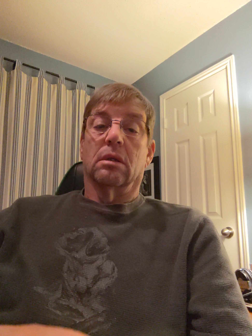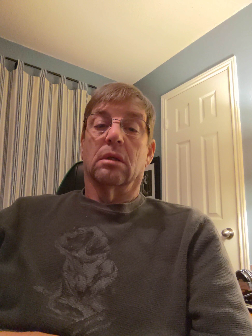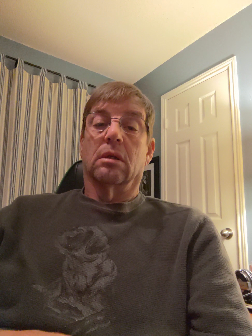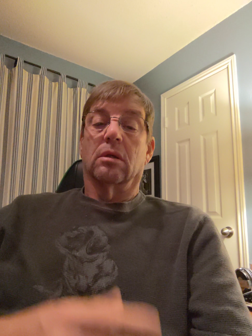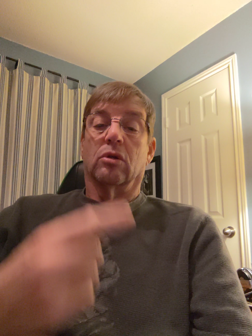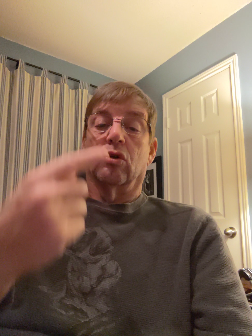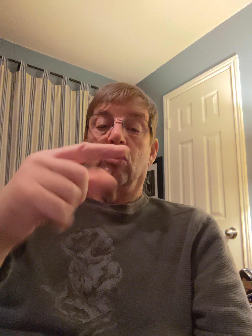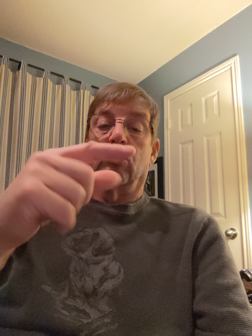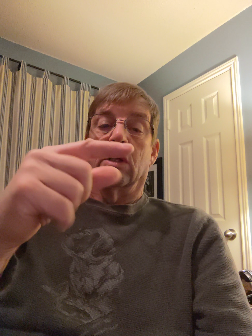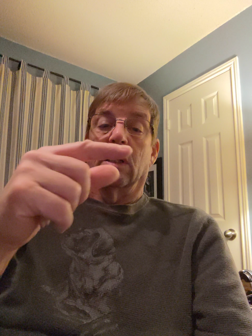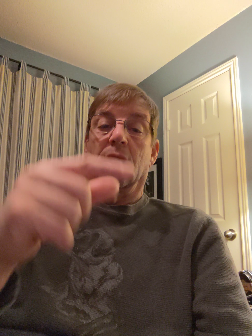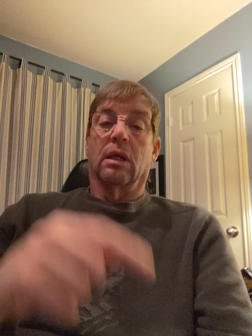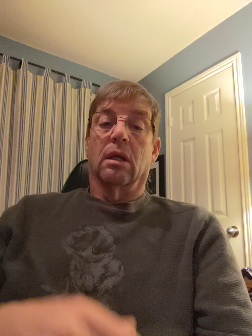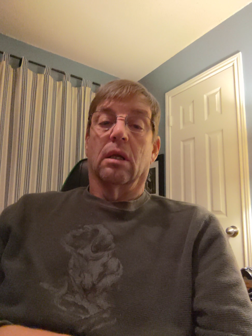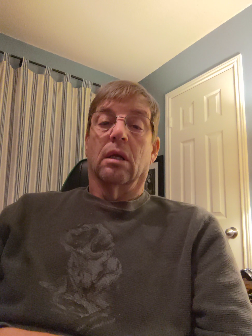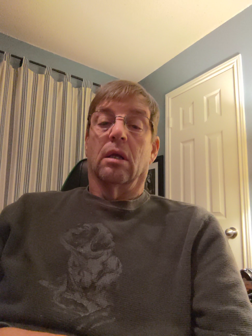green